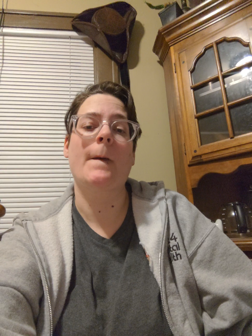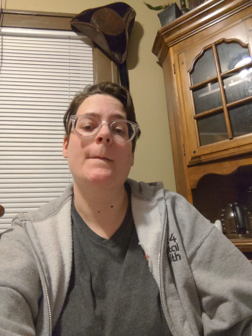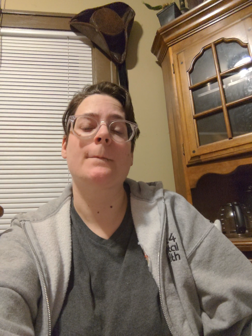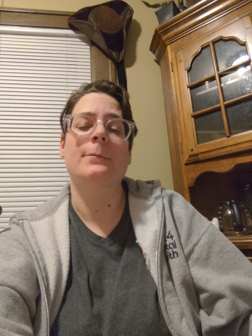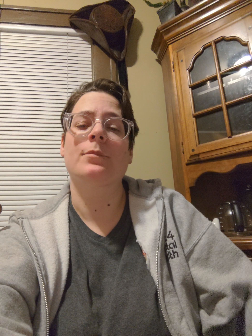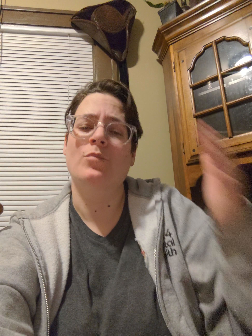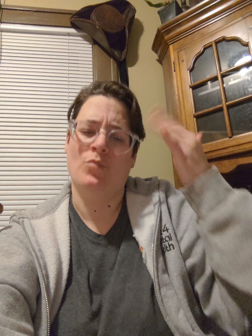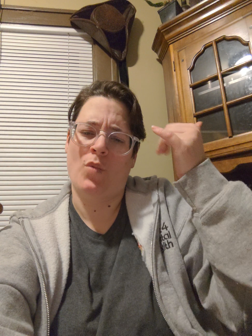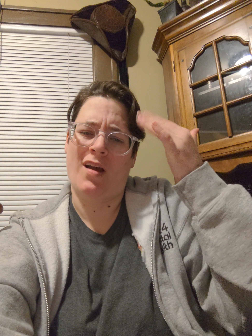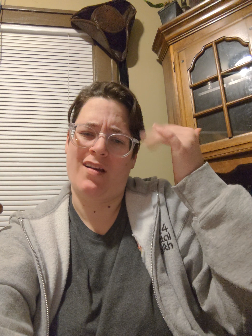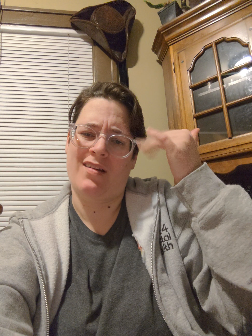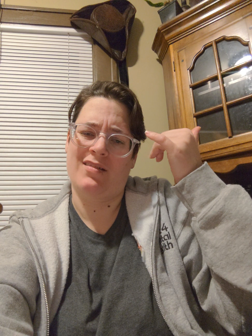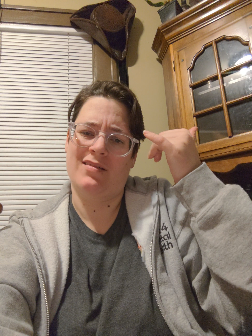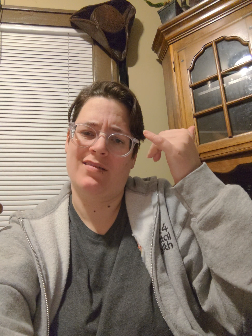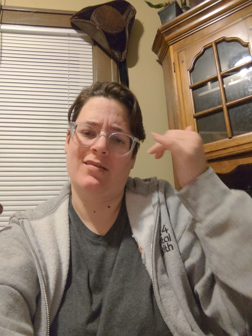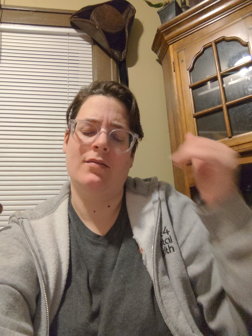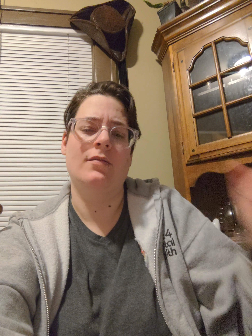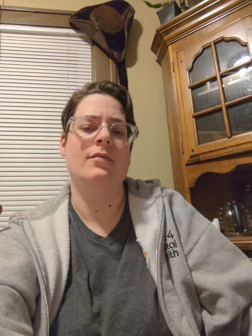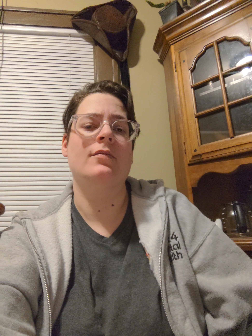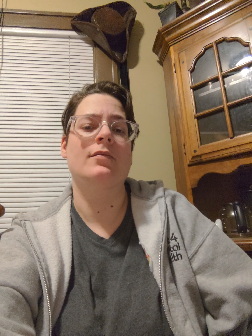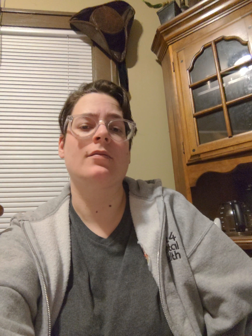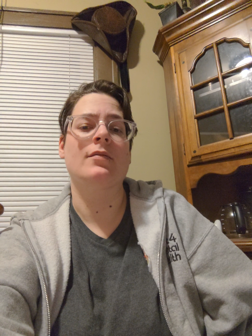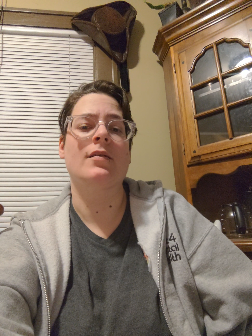why